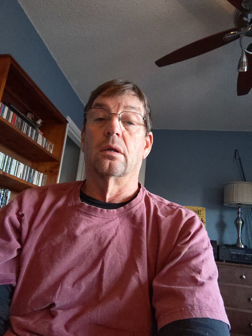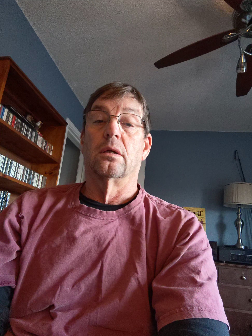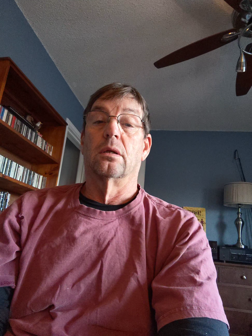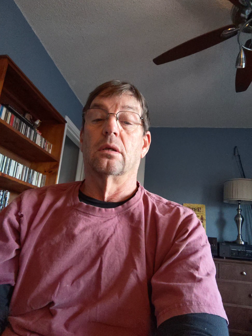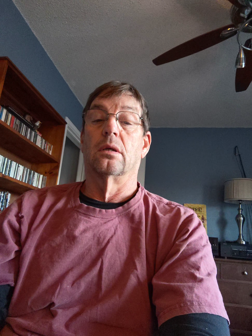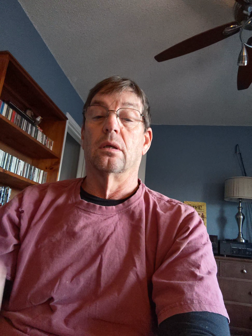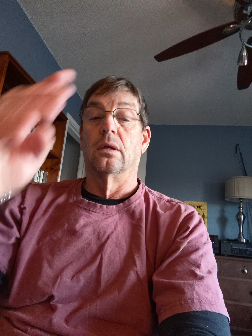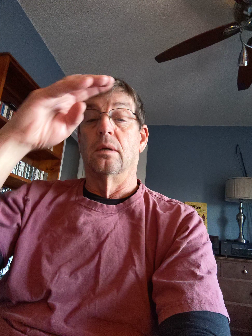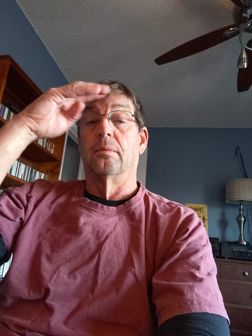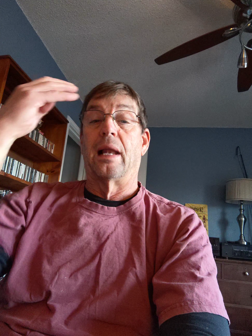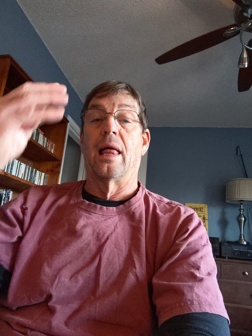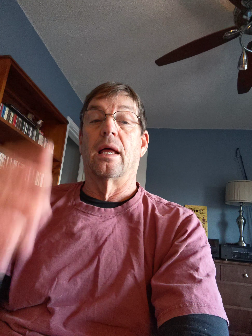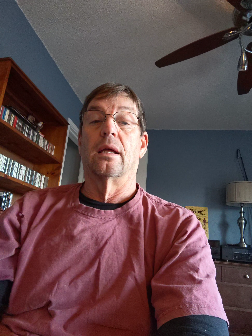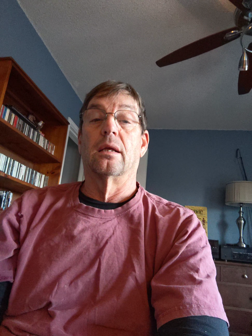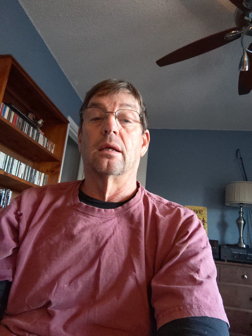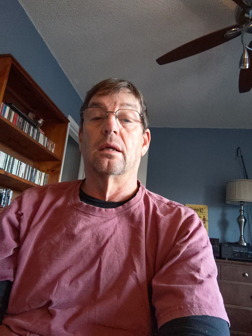black